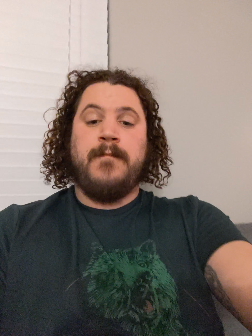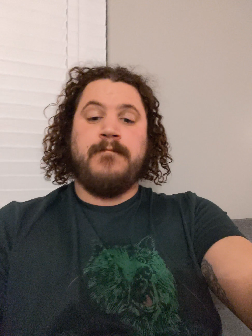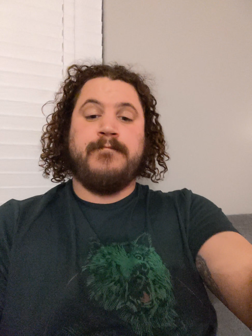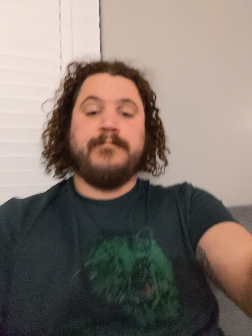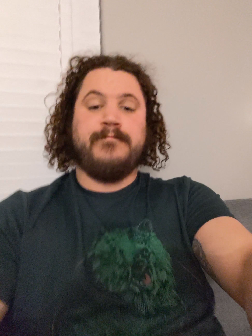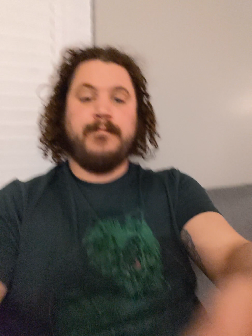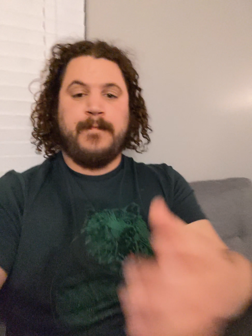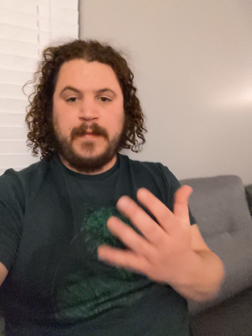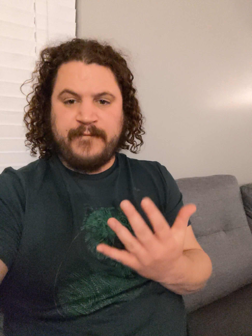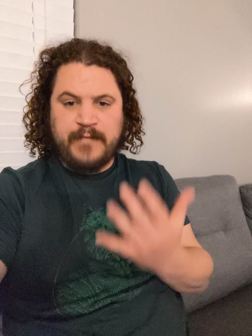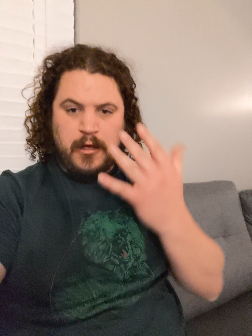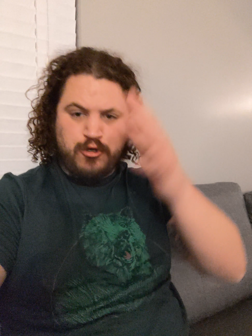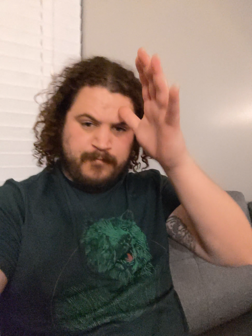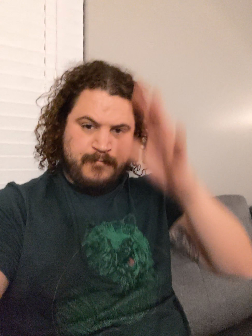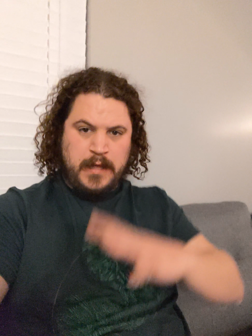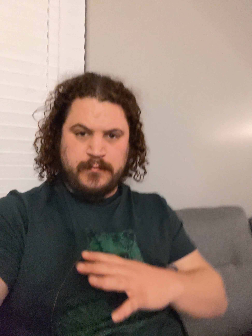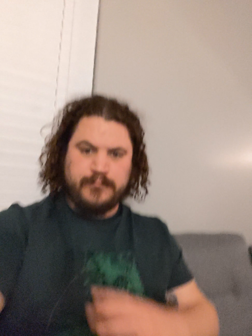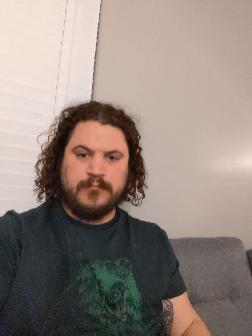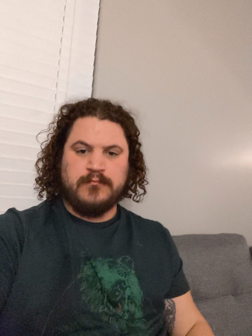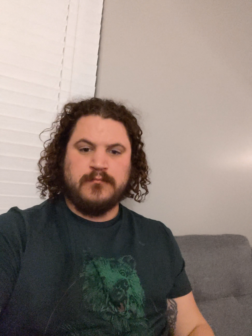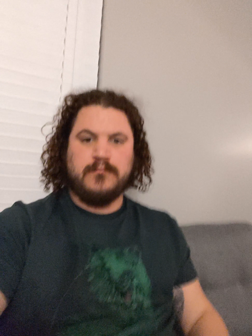fireman